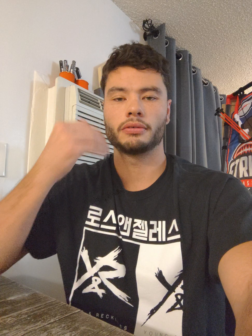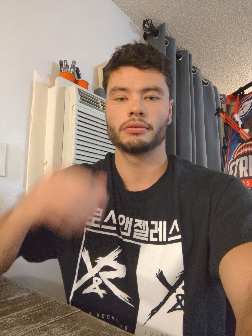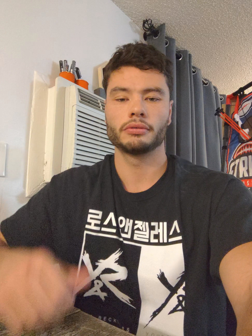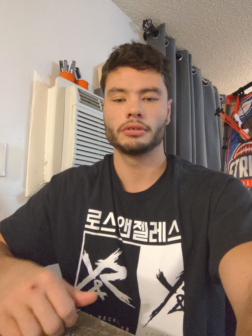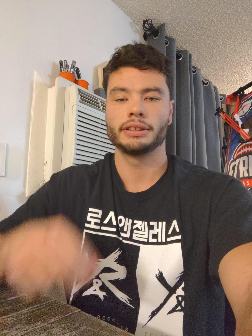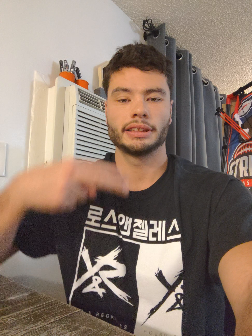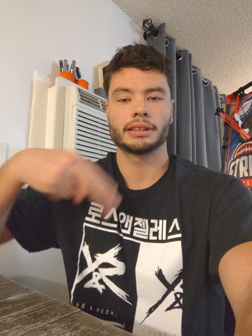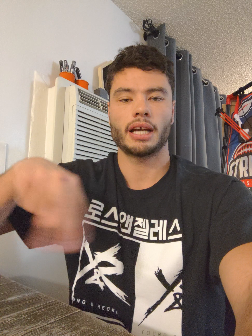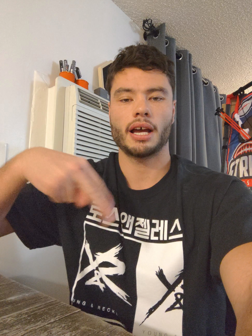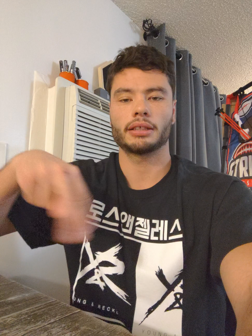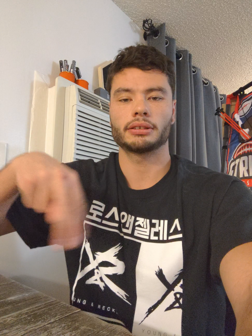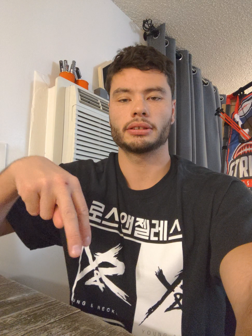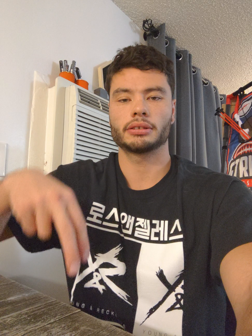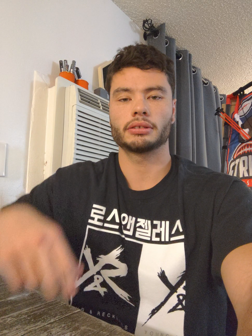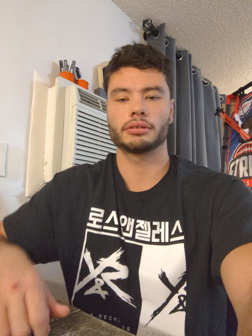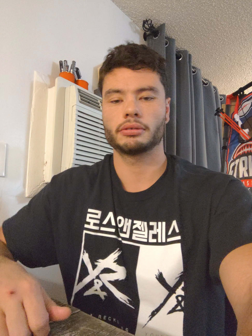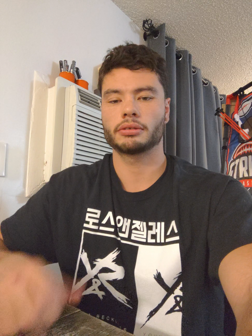dance